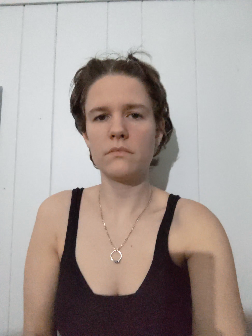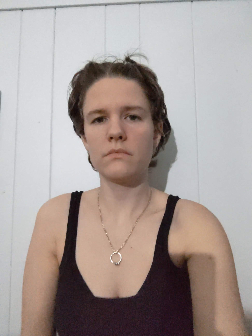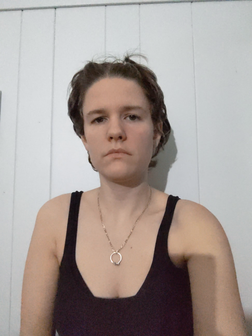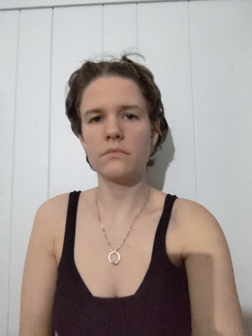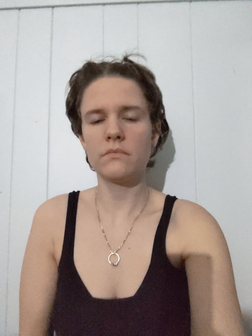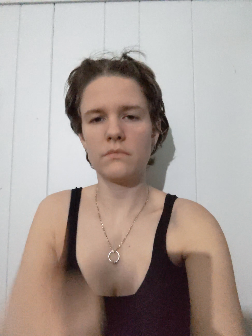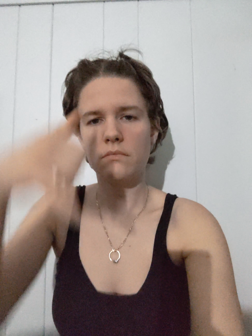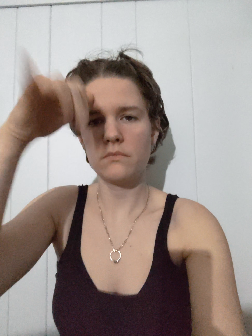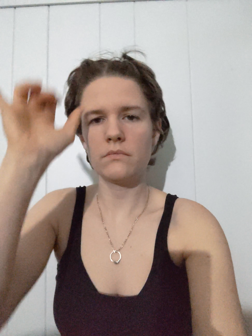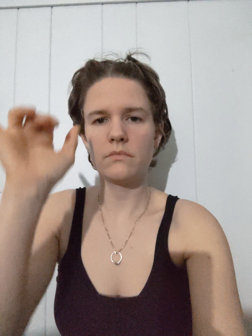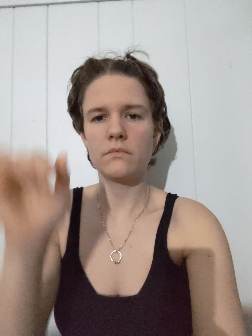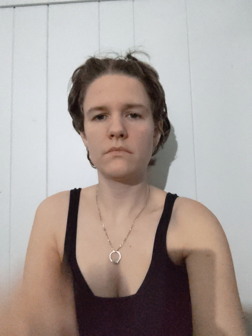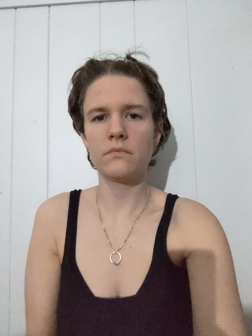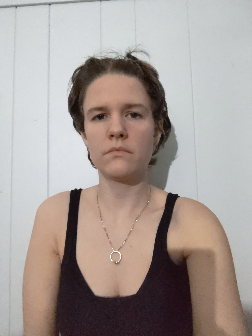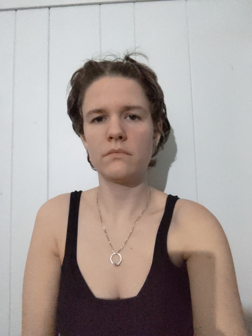cow